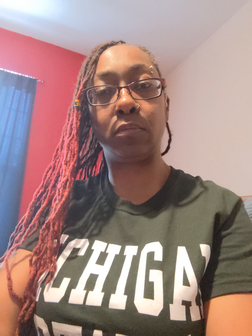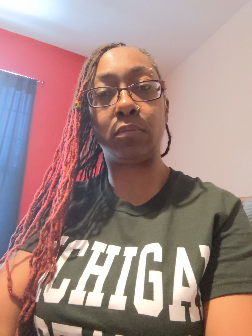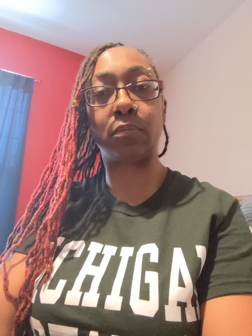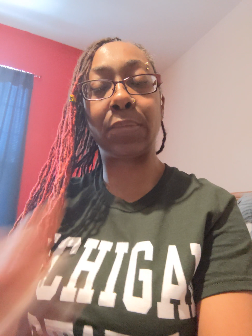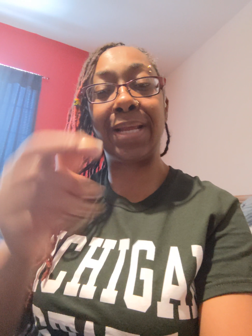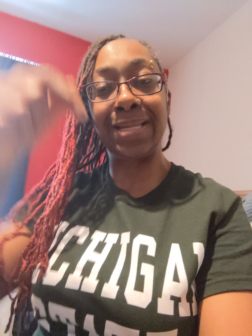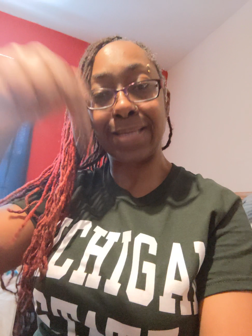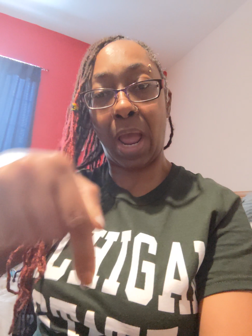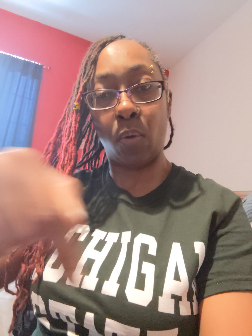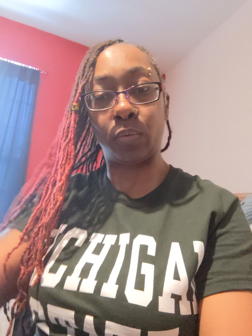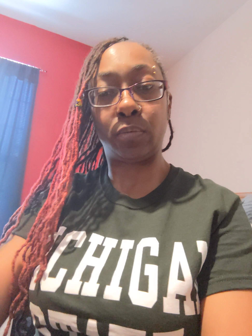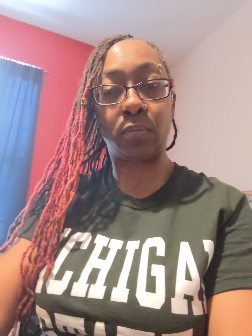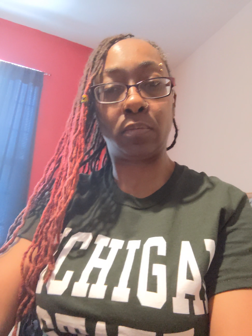down